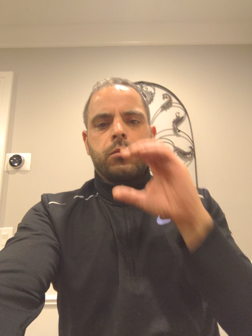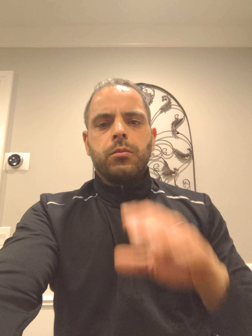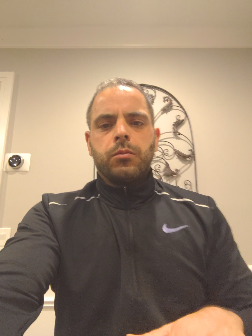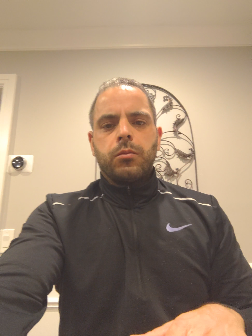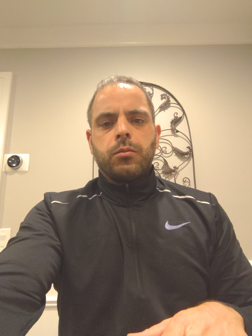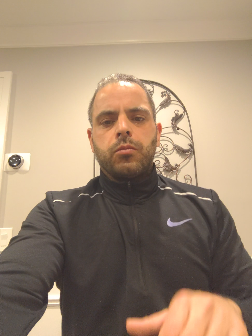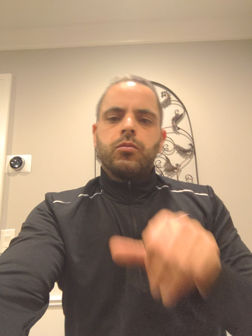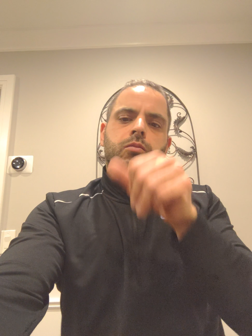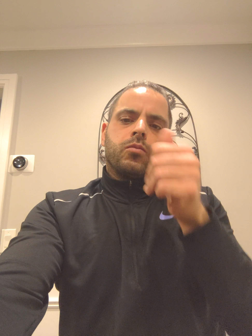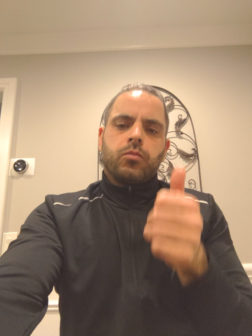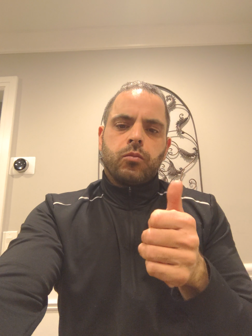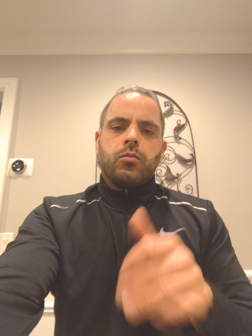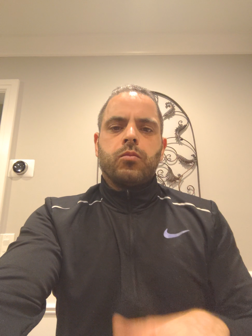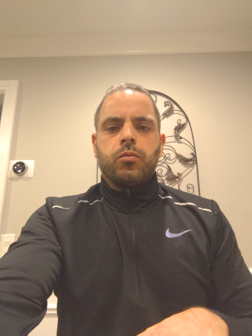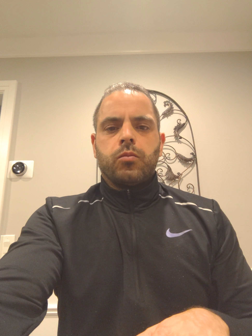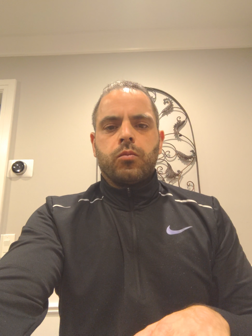another